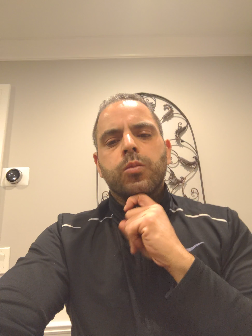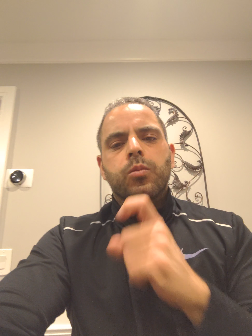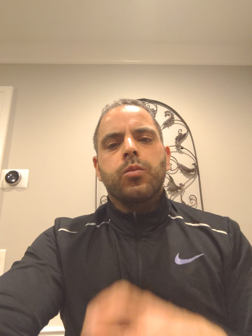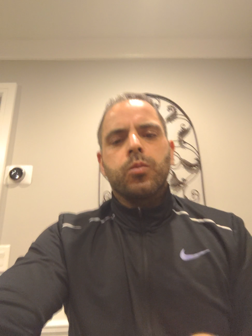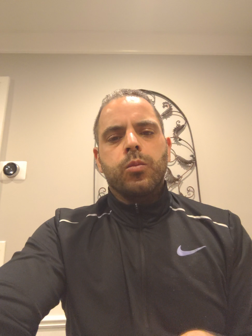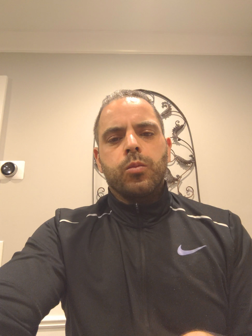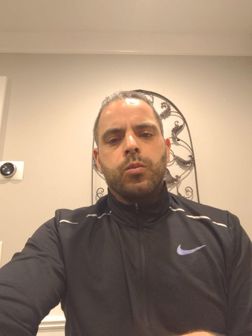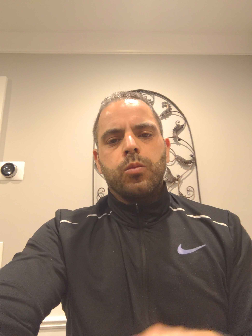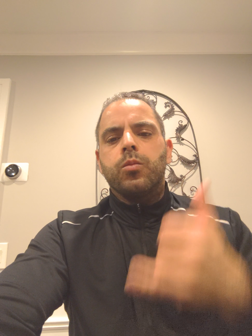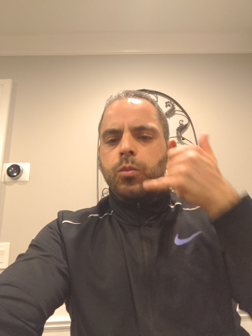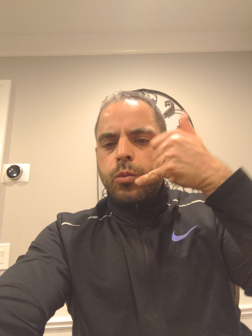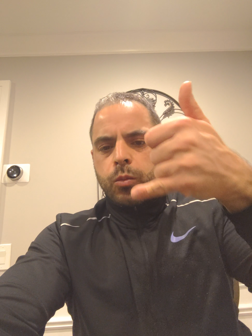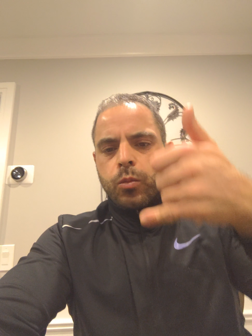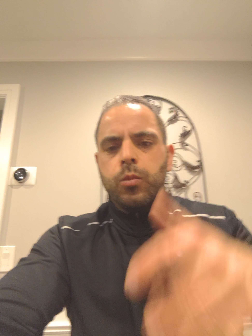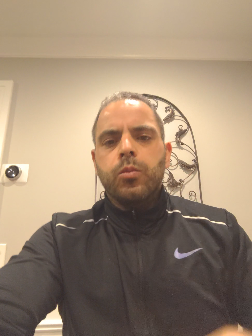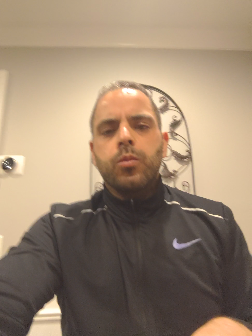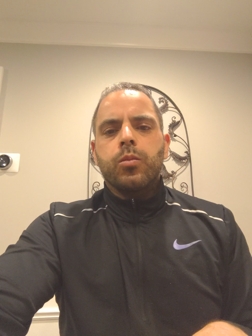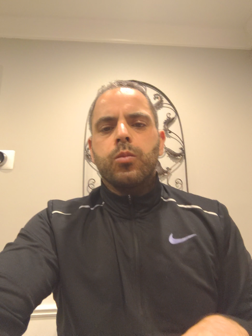call on the phone